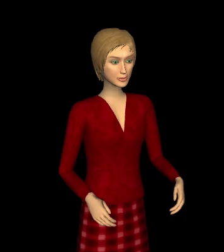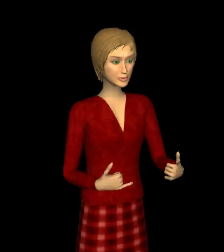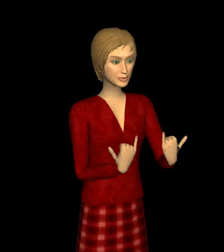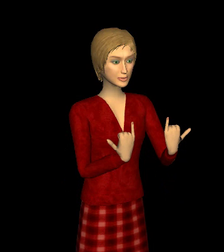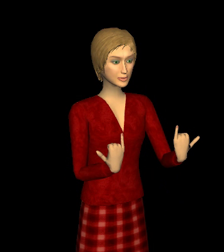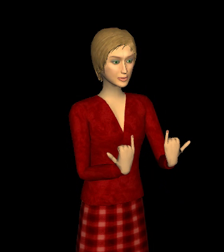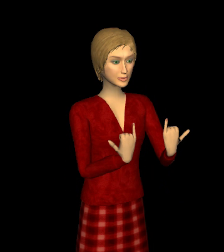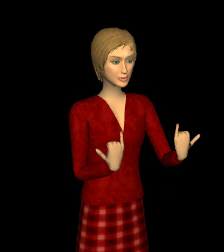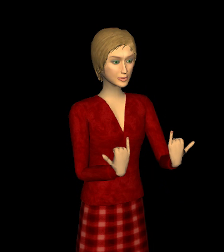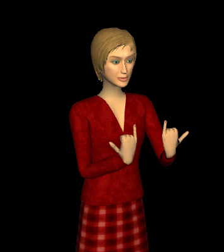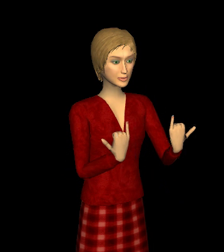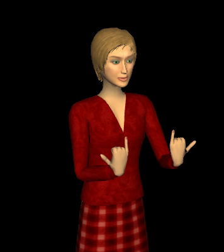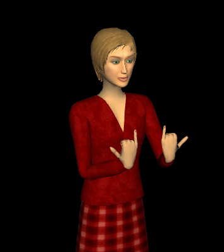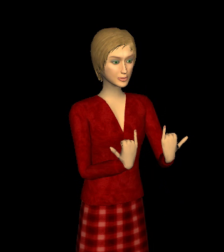لعبة